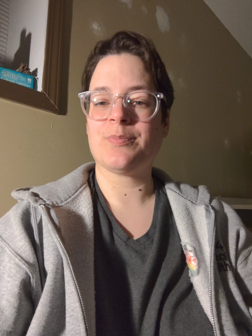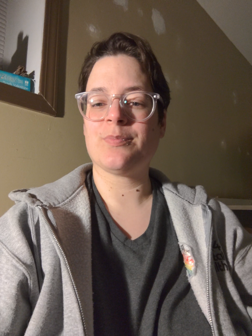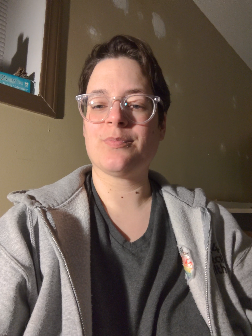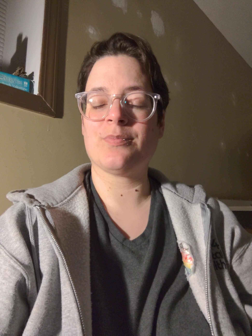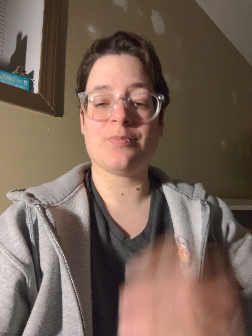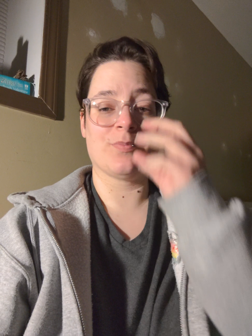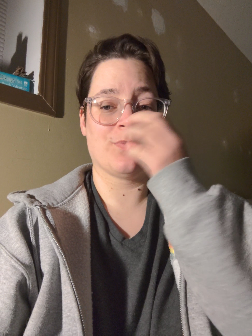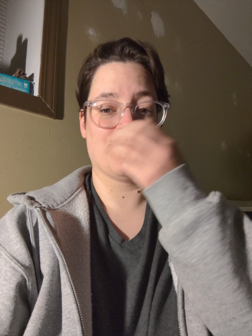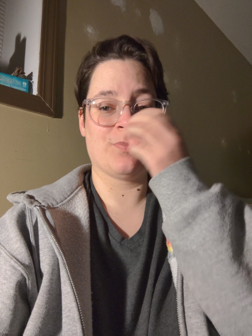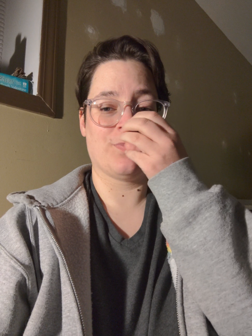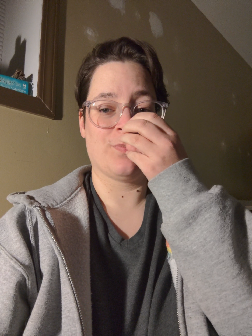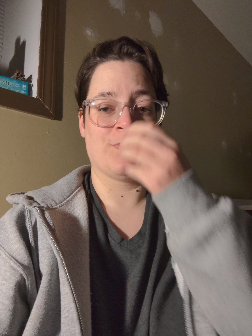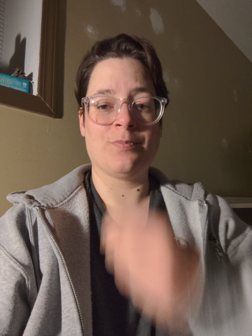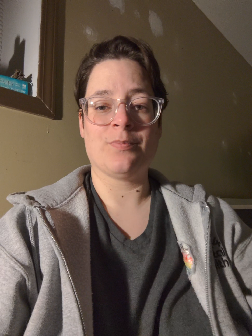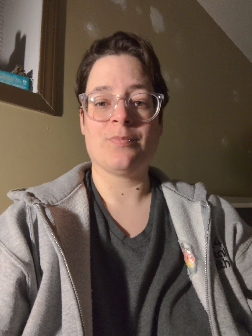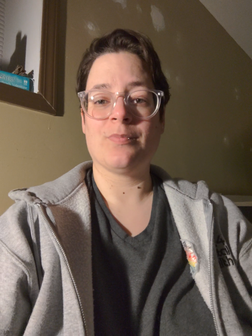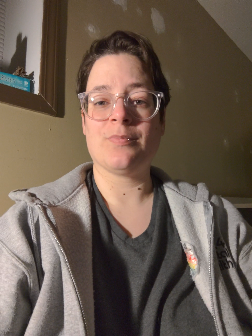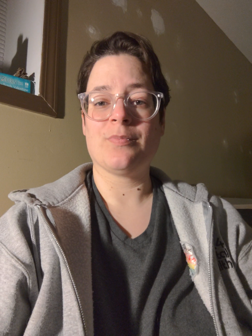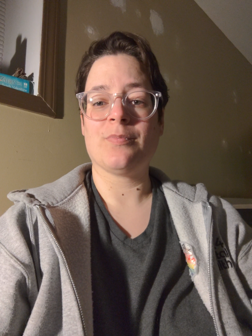clown